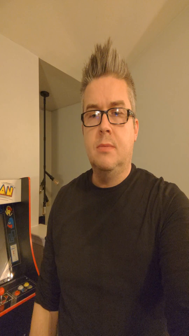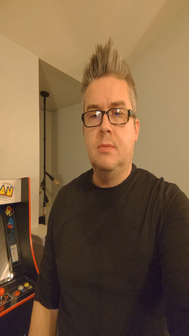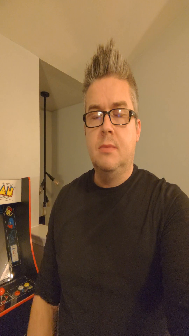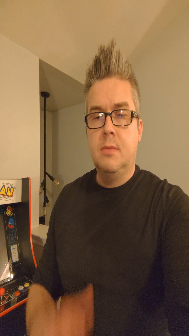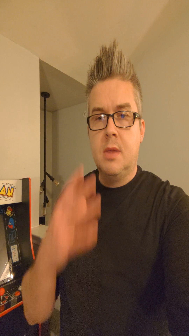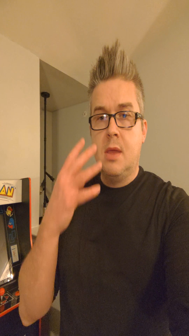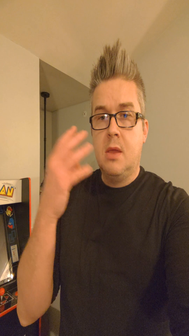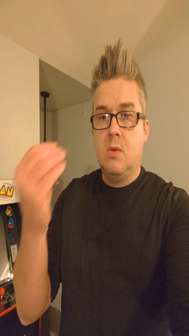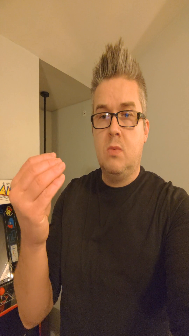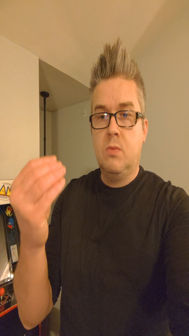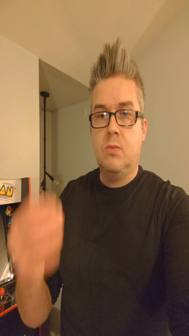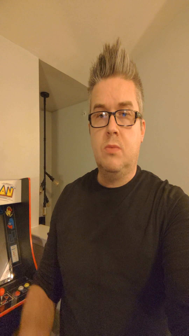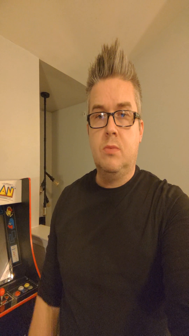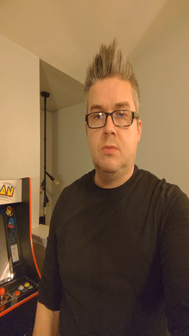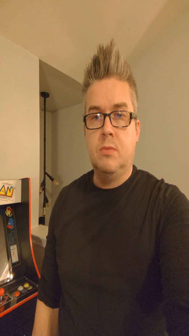go